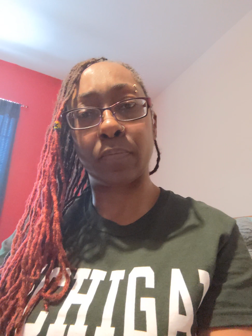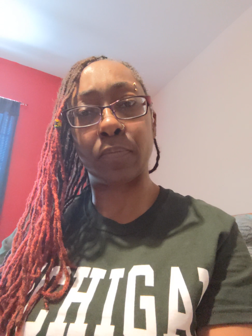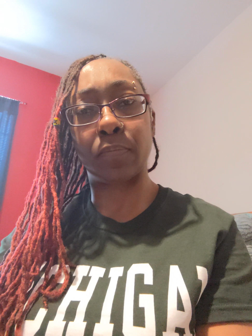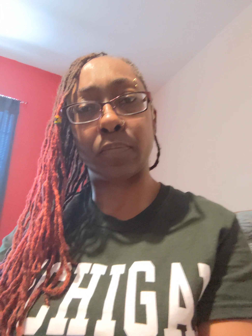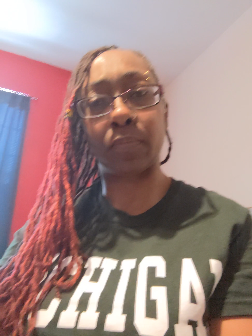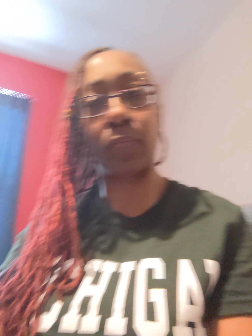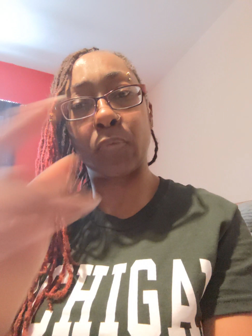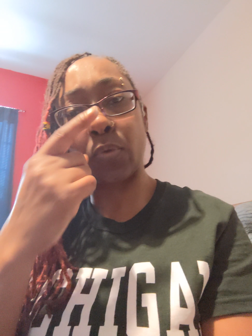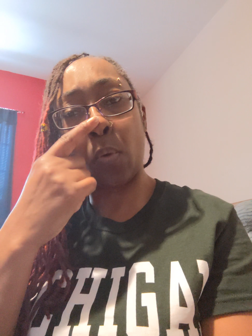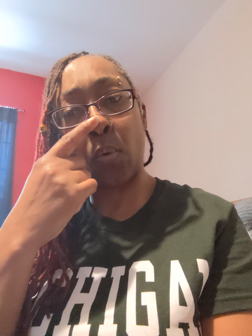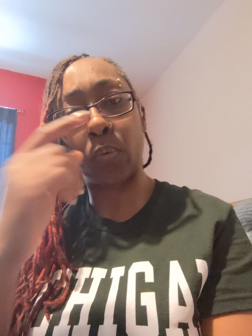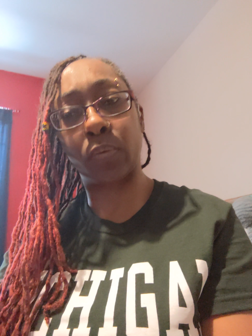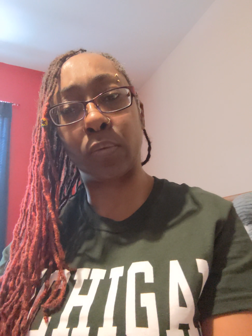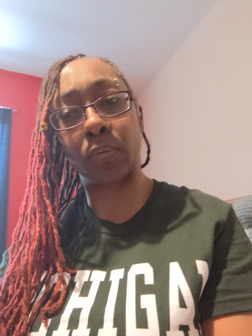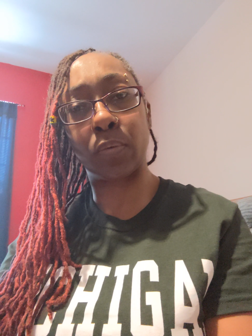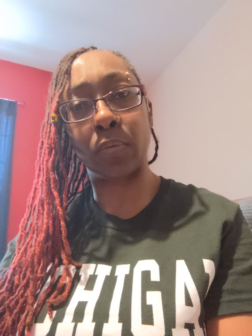nose